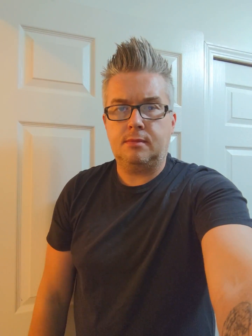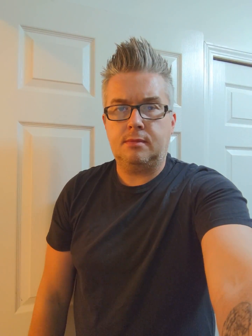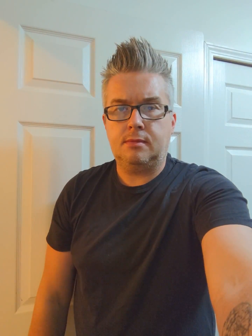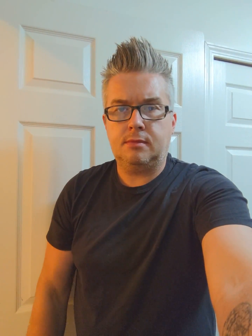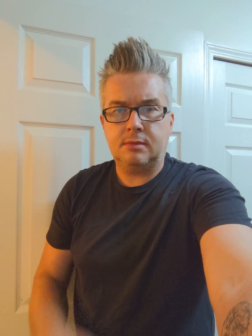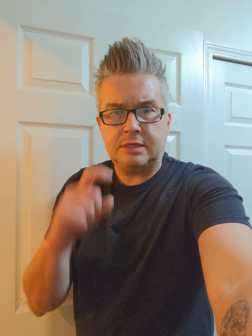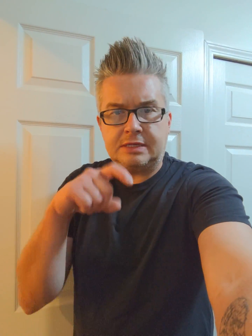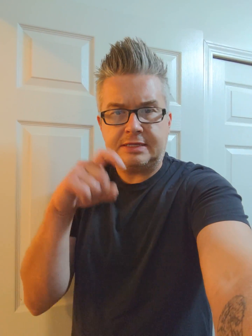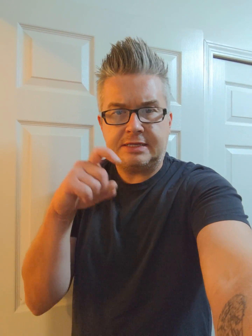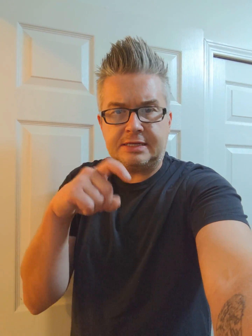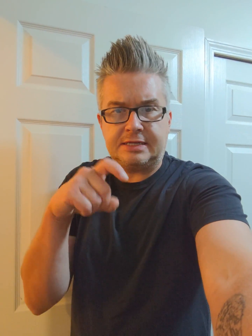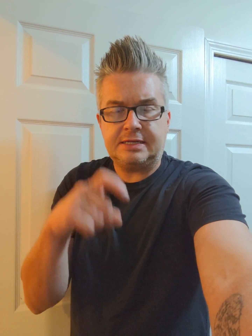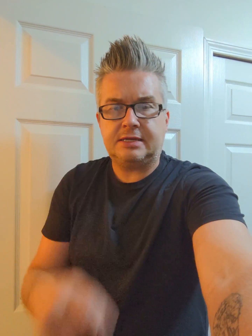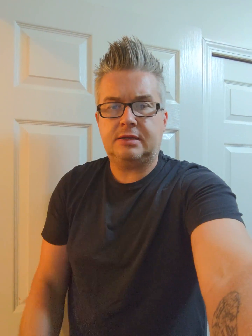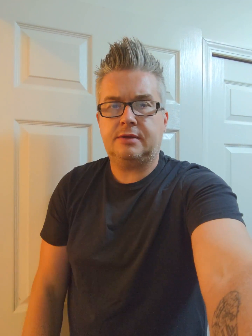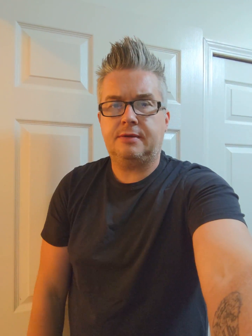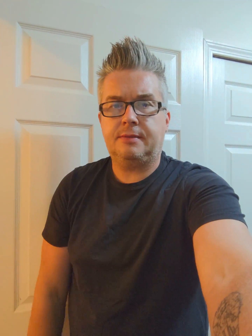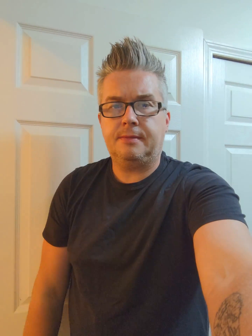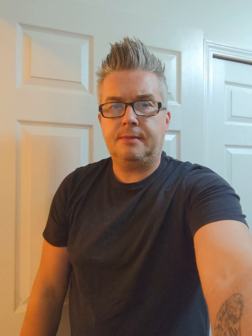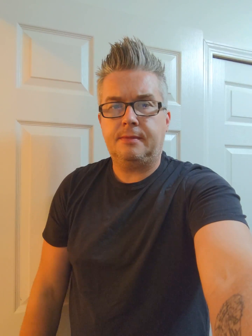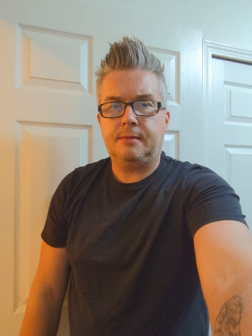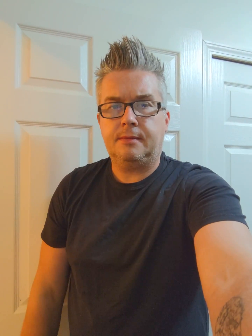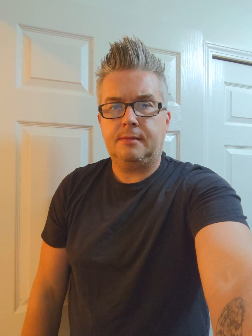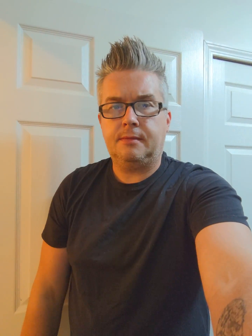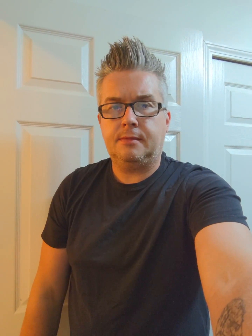need